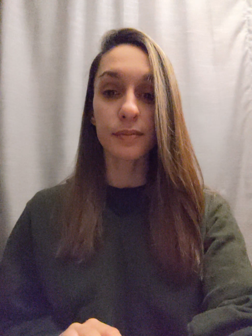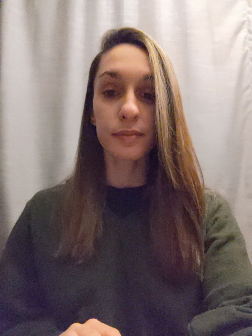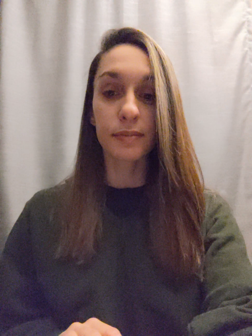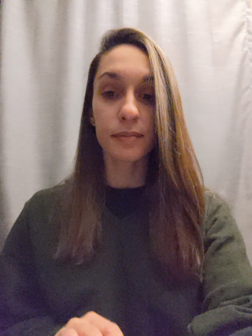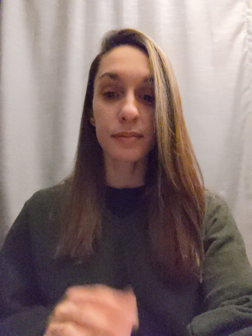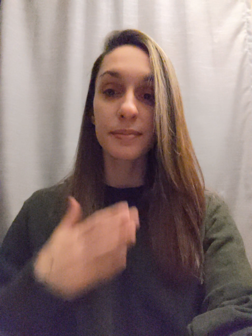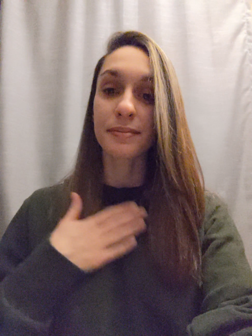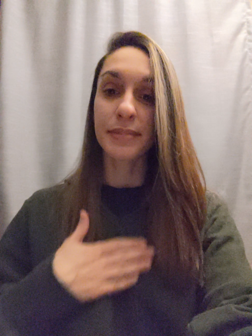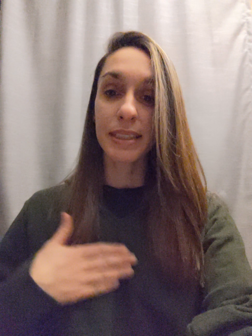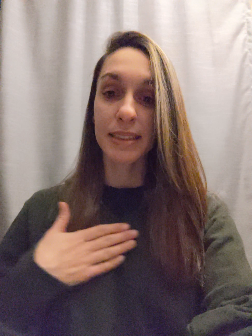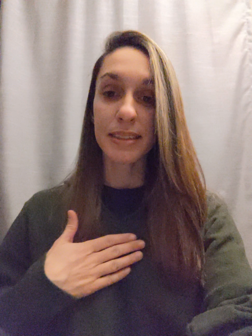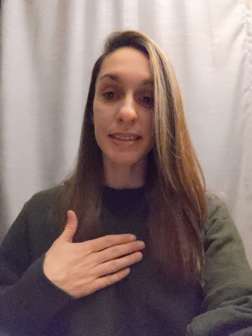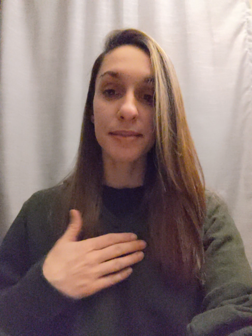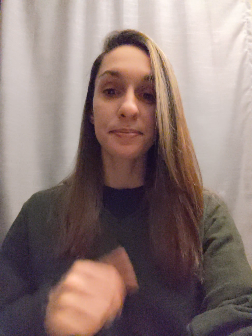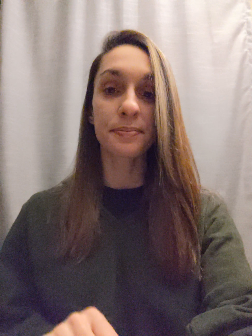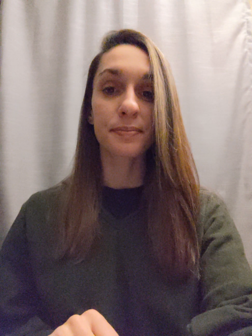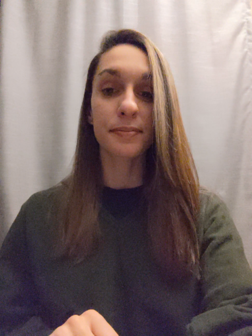please